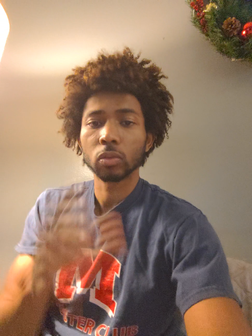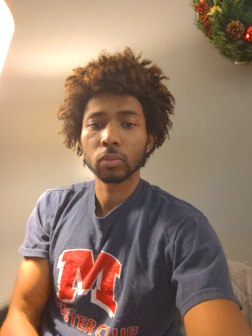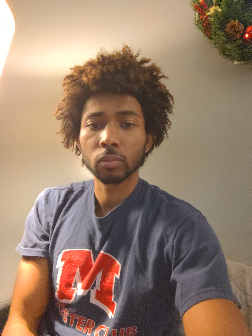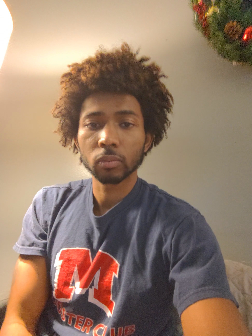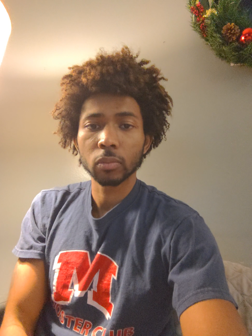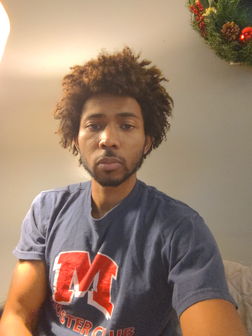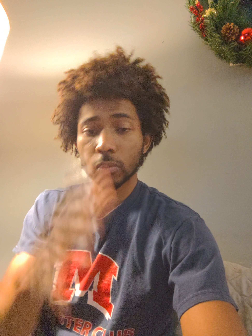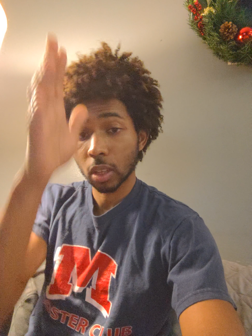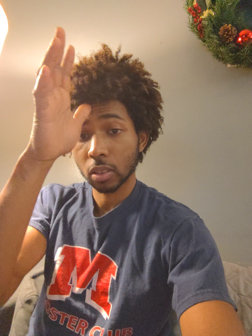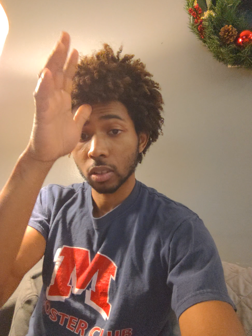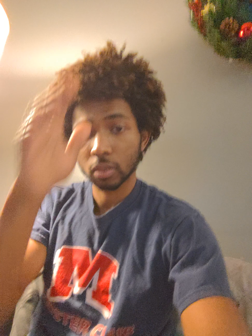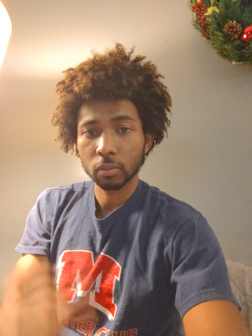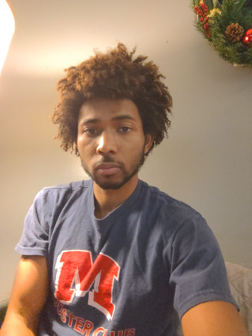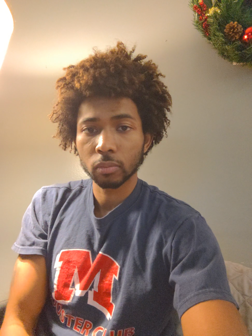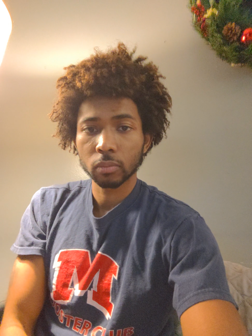dad